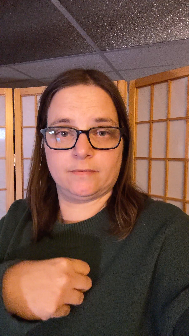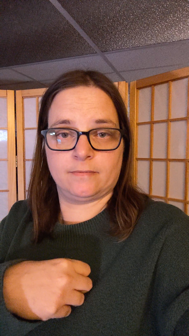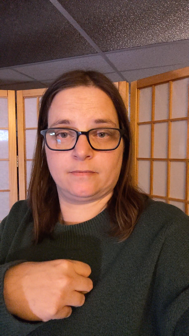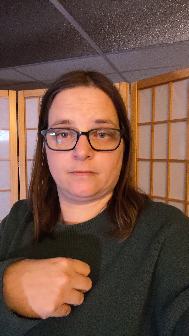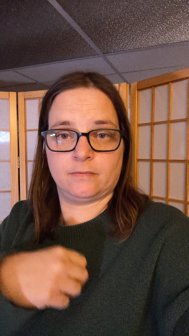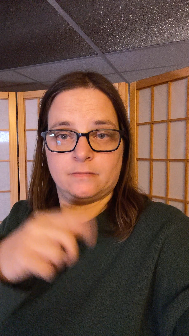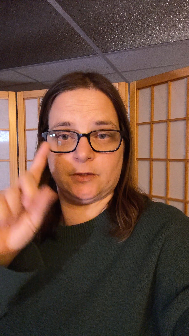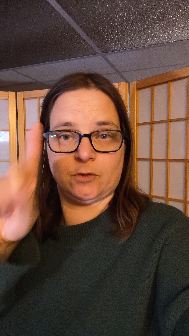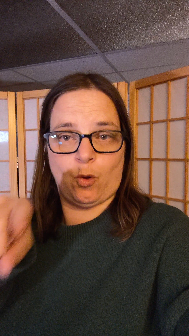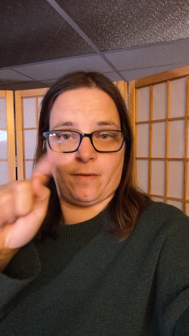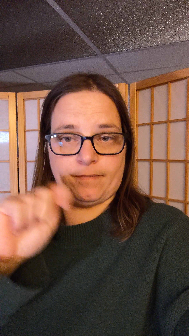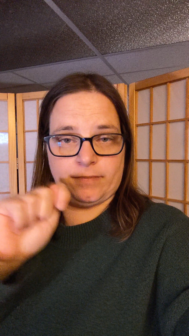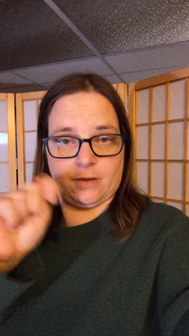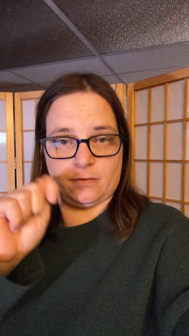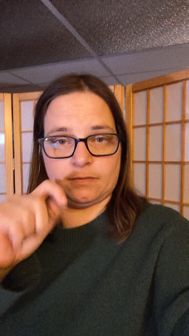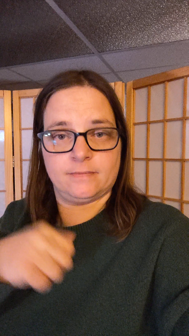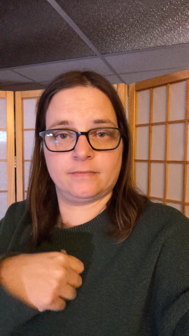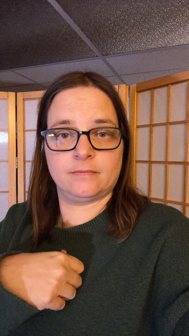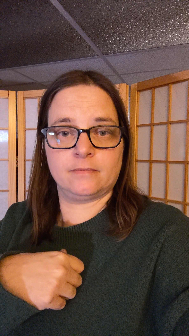go potty